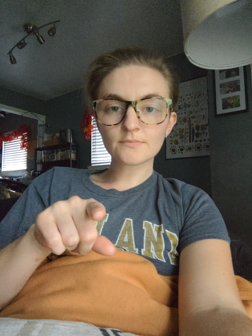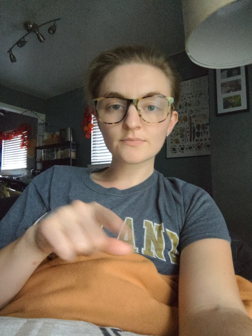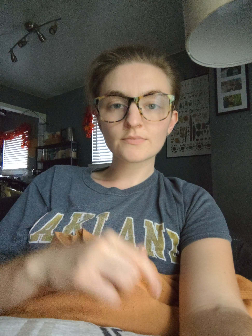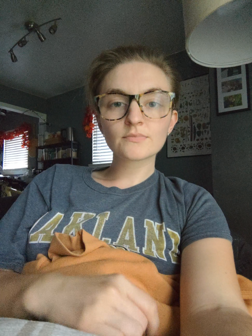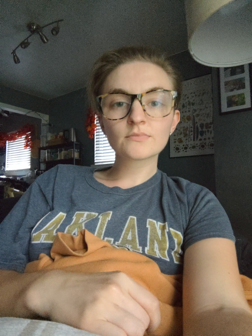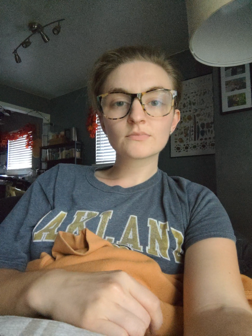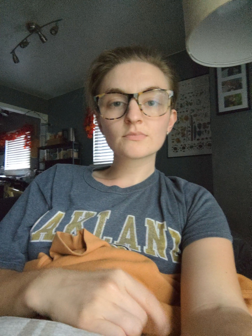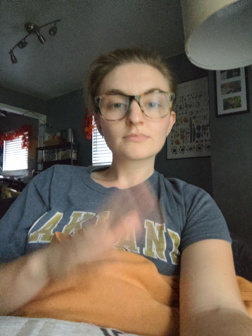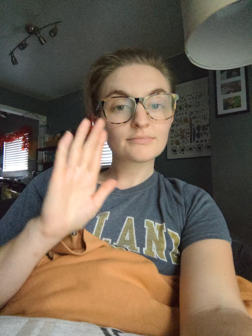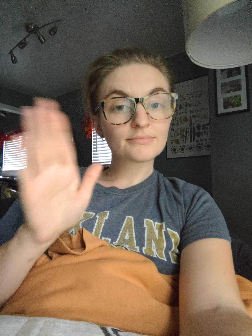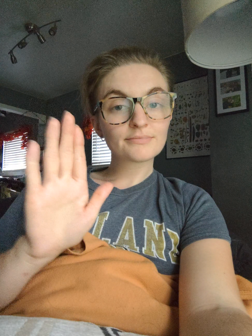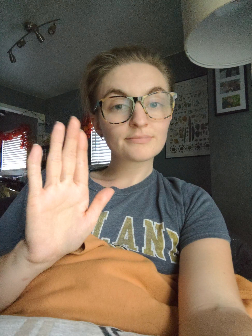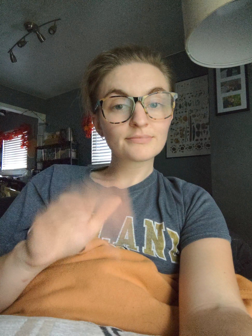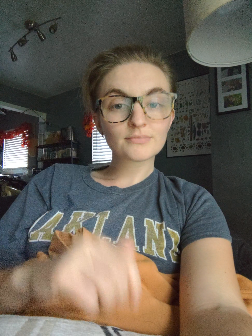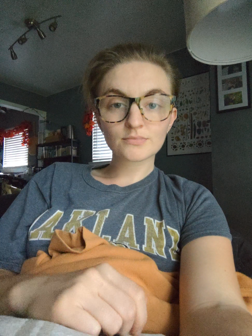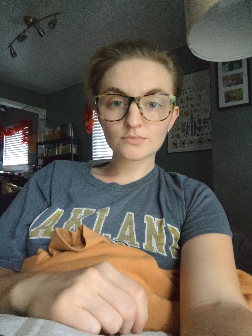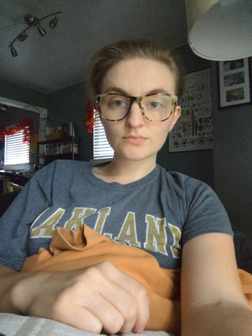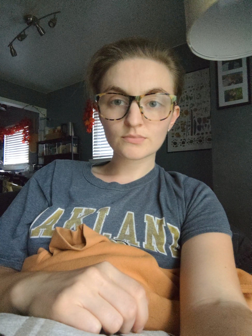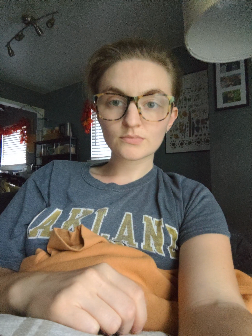hi